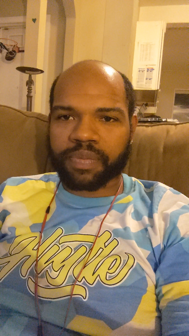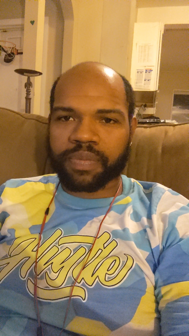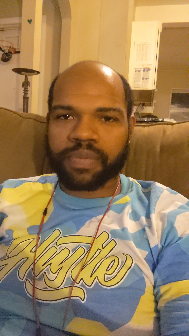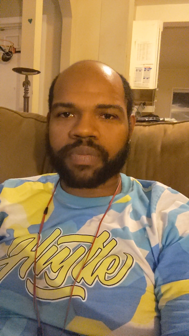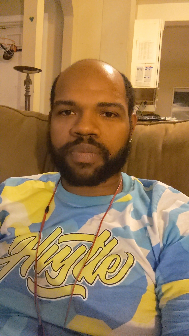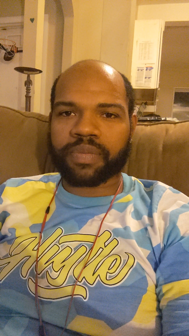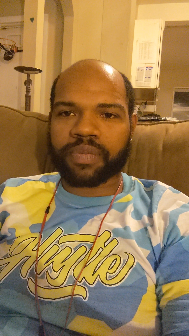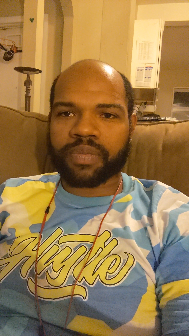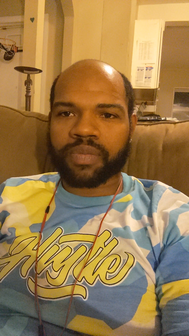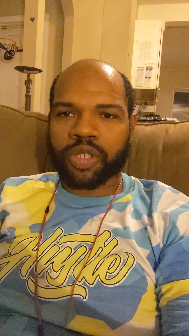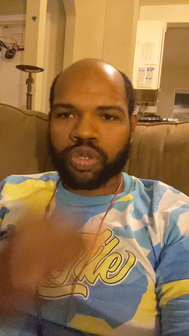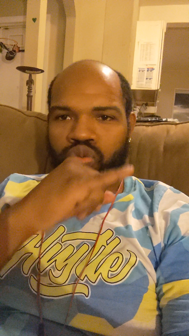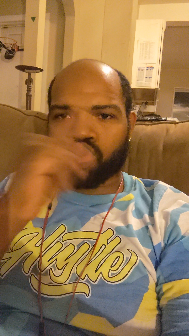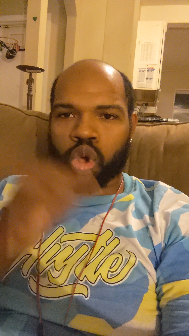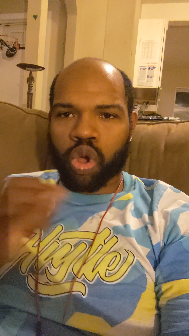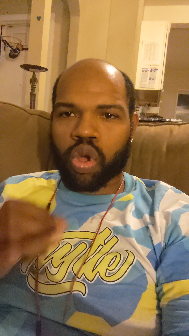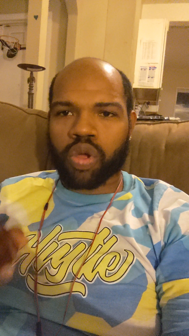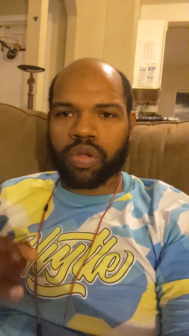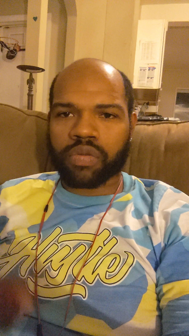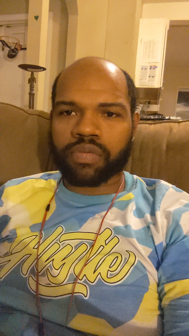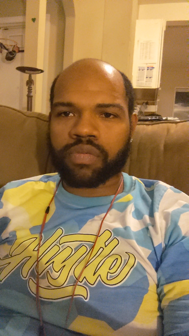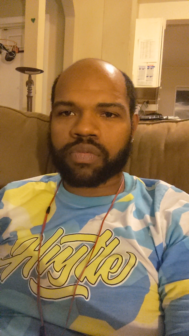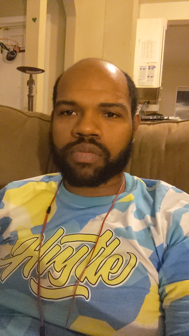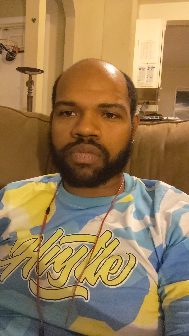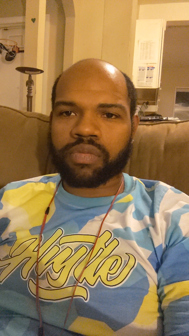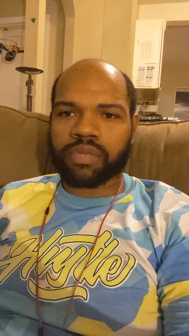draw